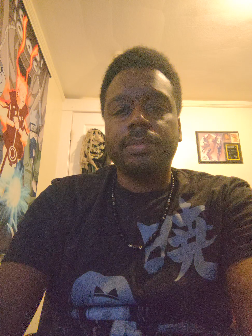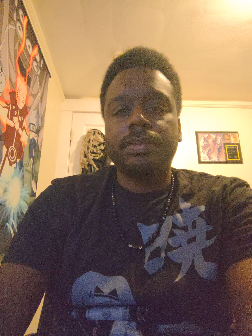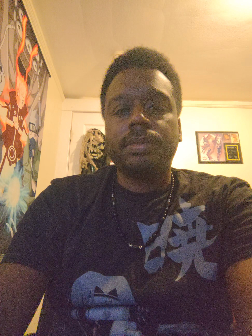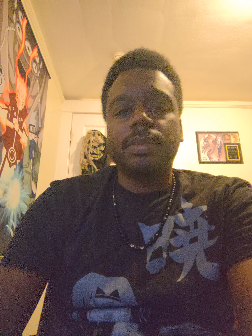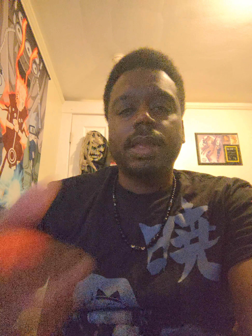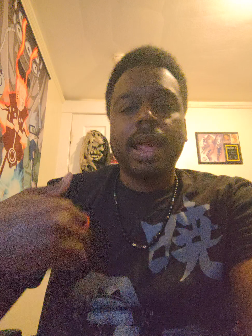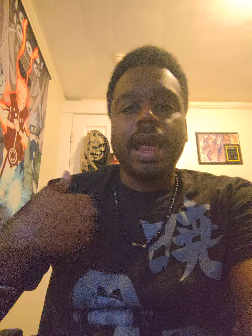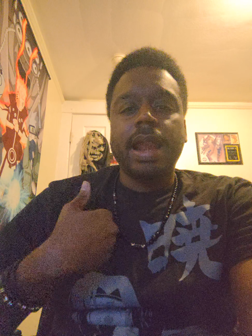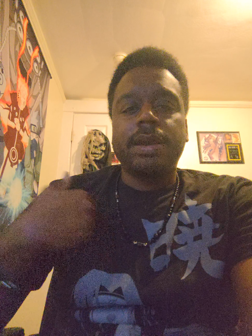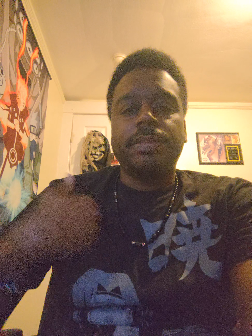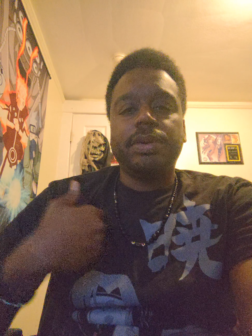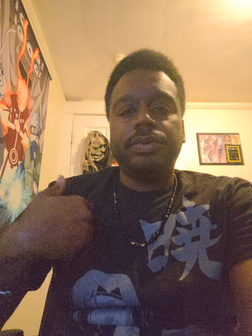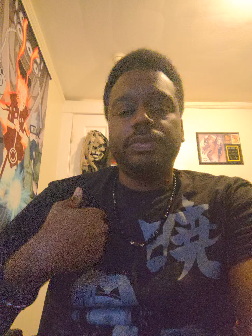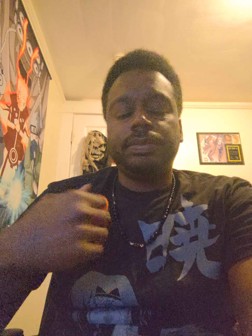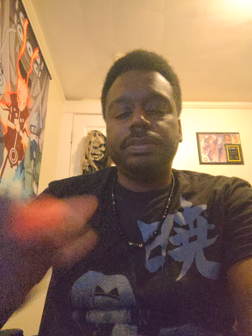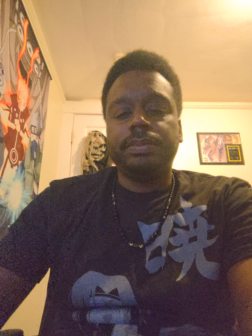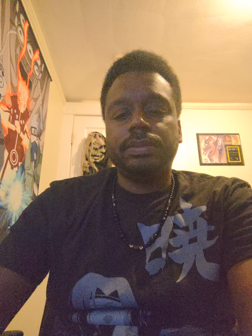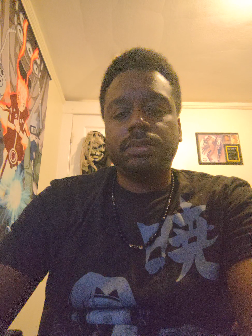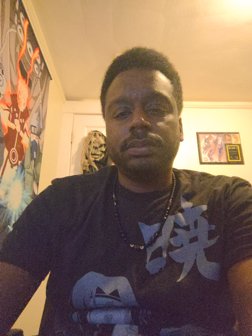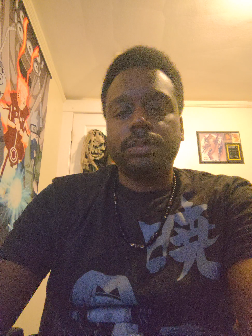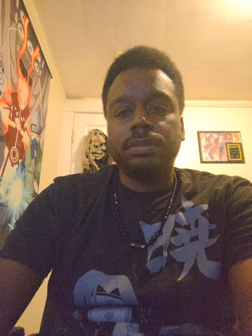animal